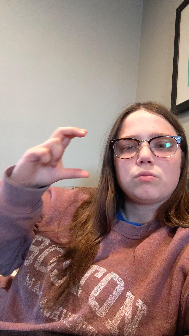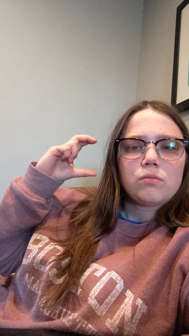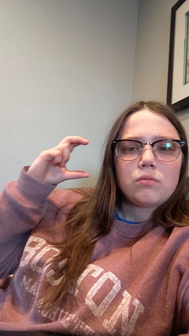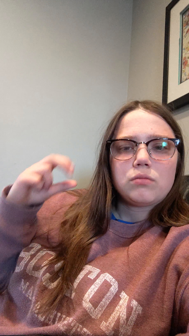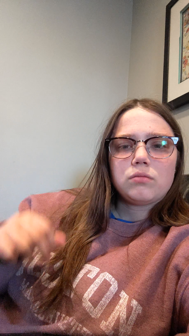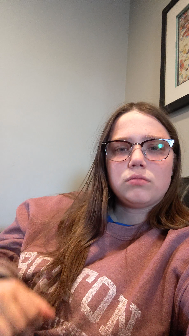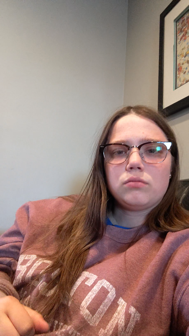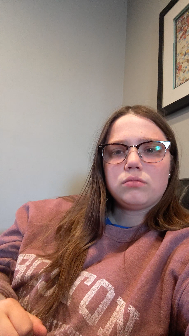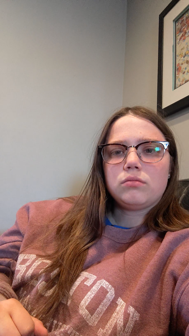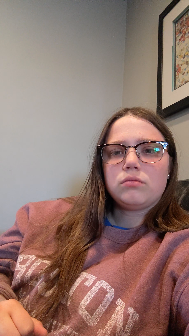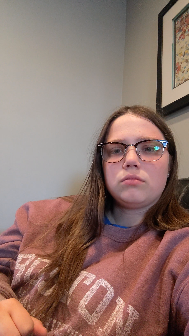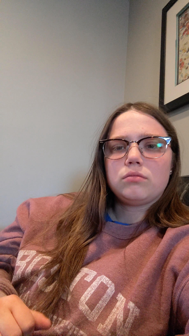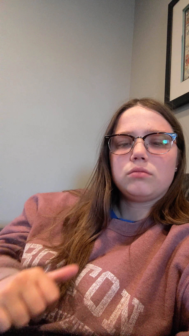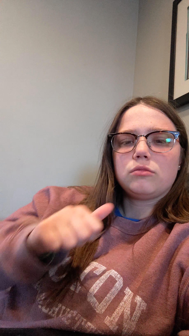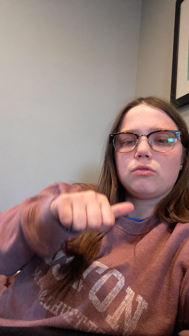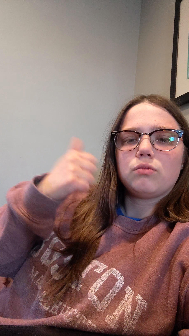other